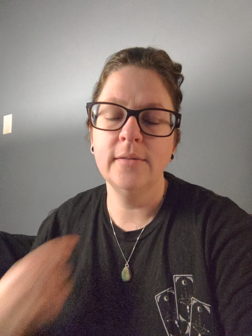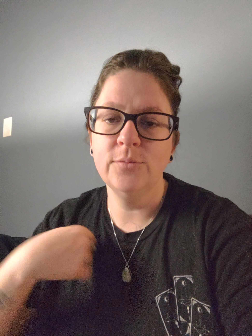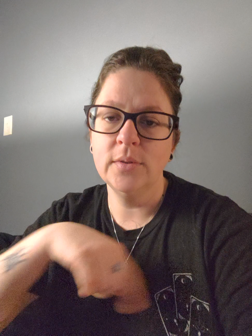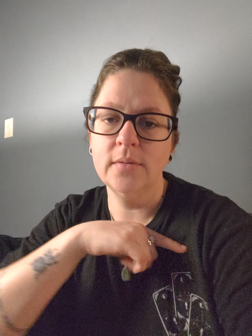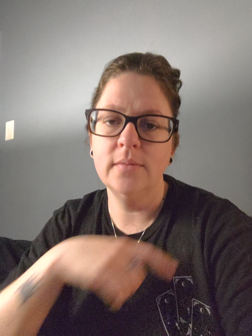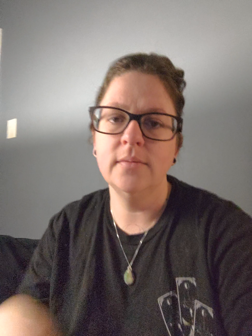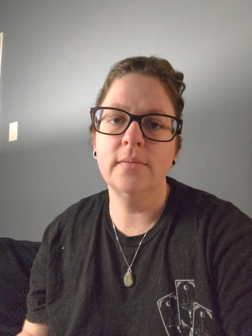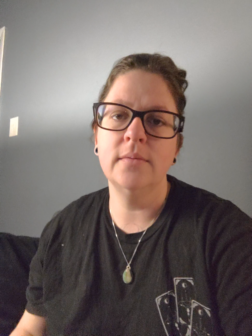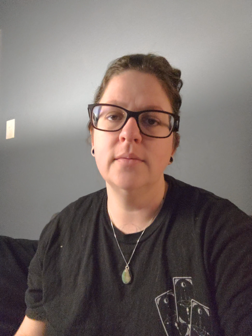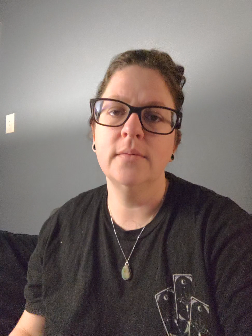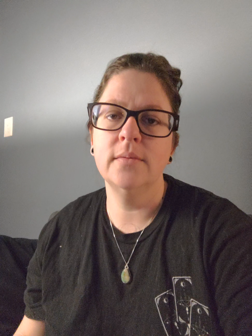we